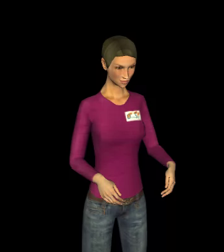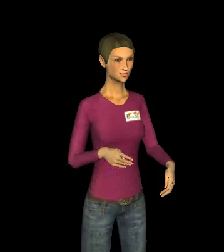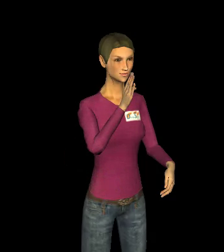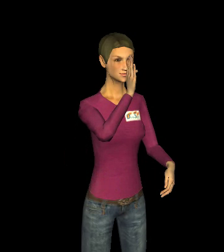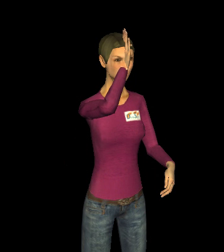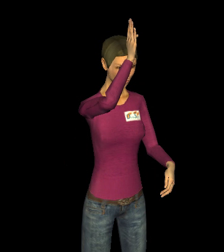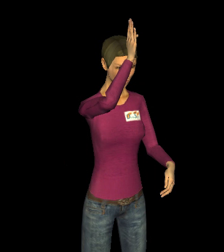منتصف الليل